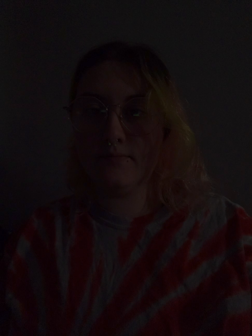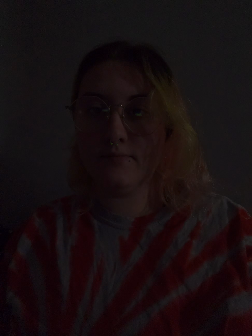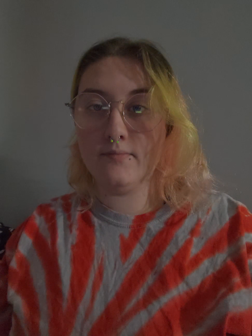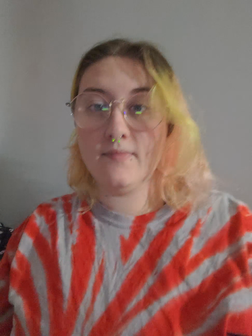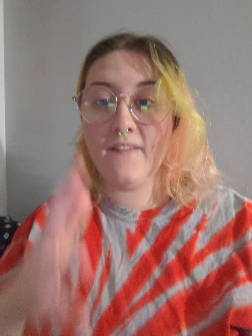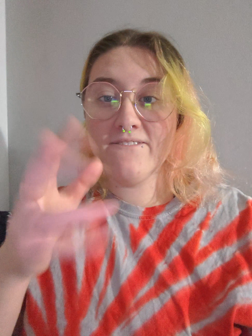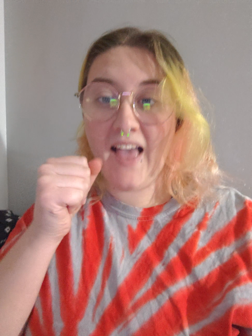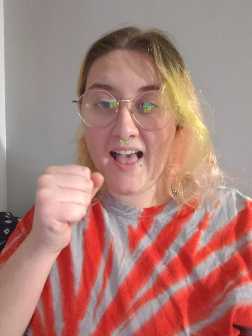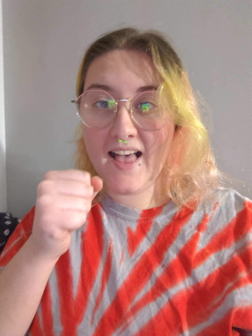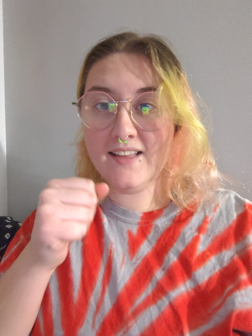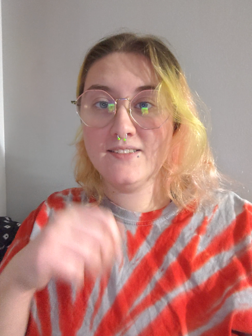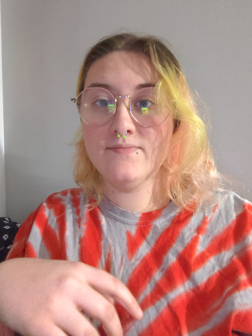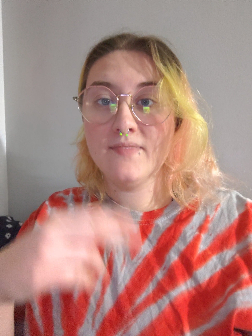fast